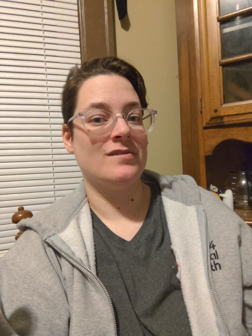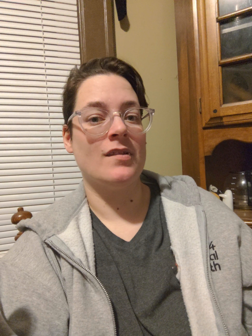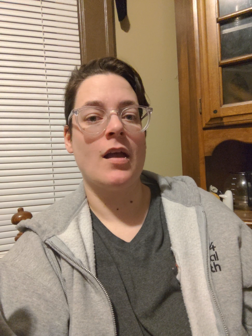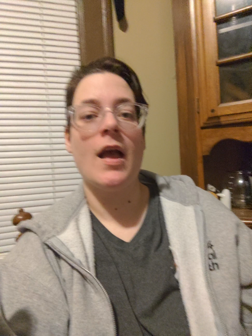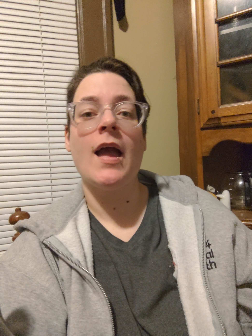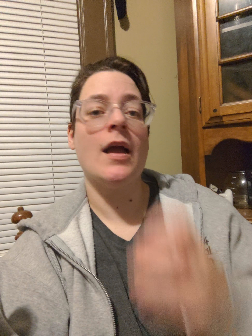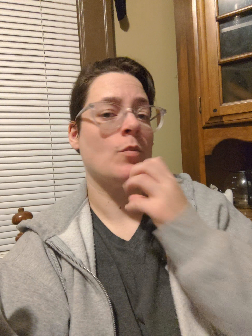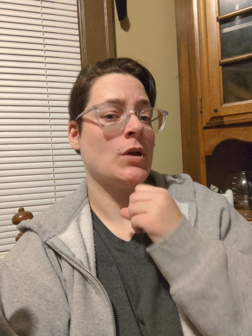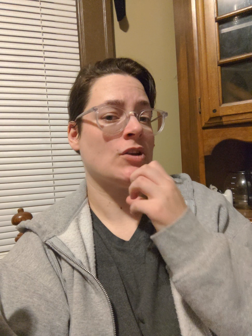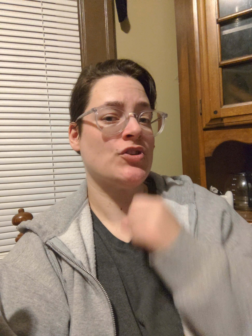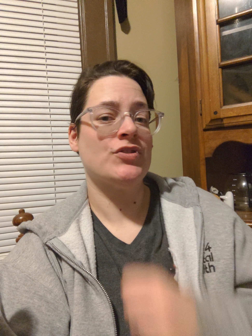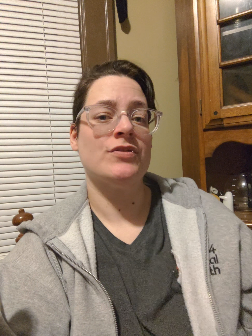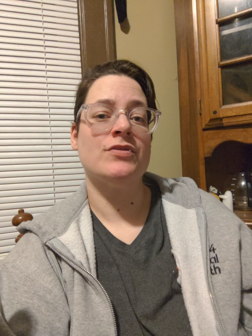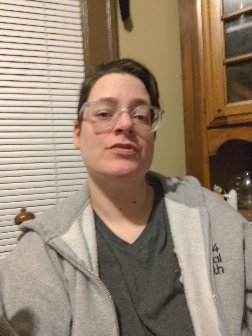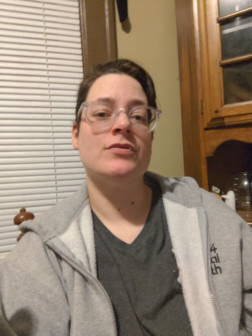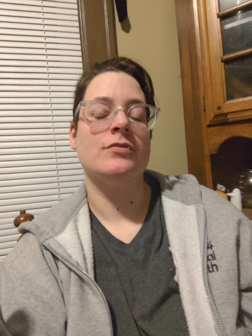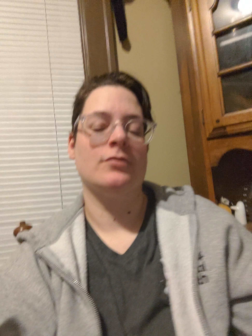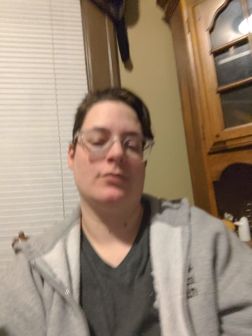underwear